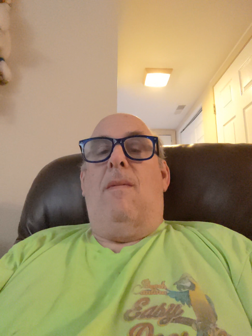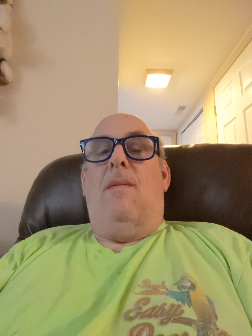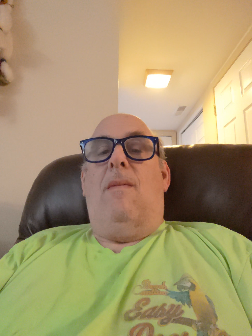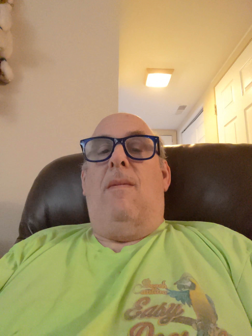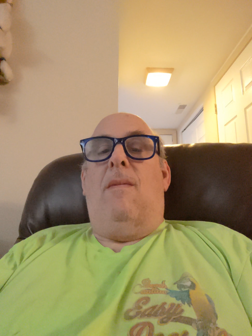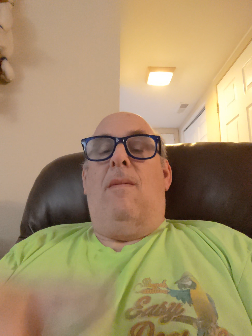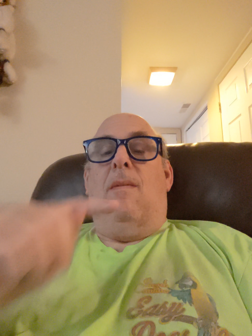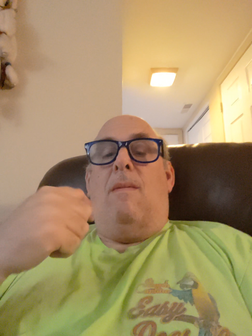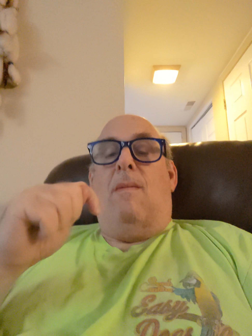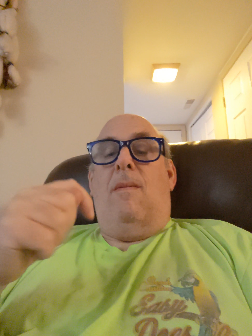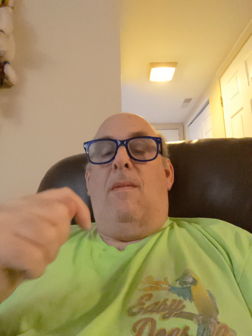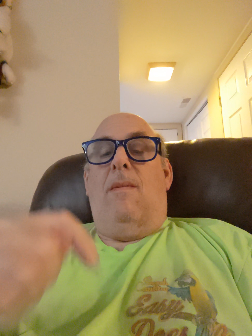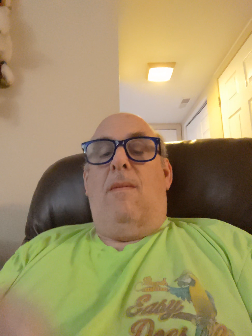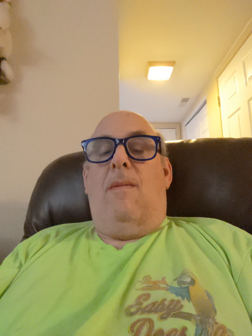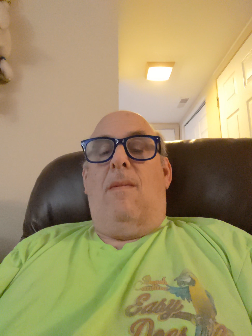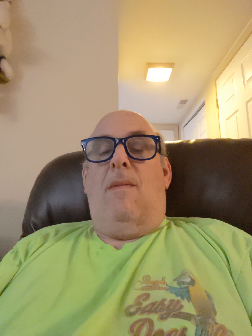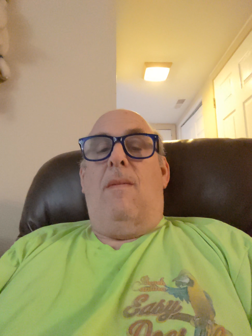toy